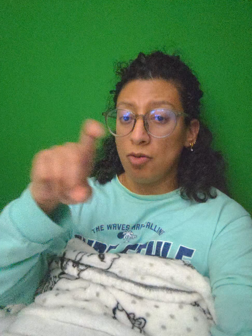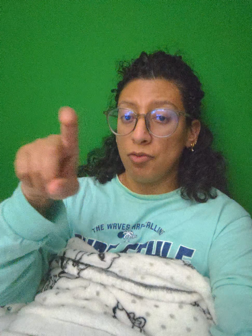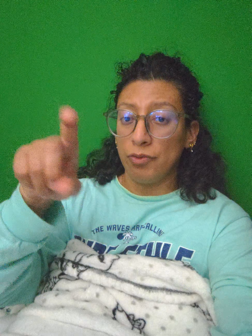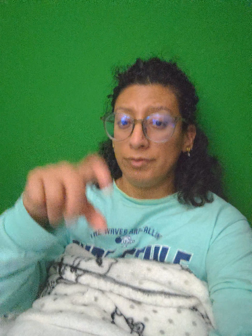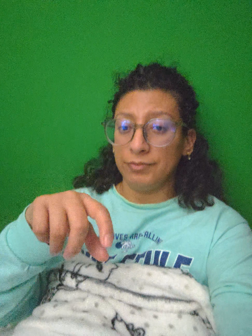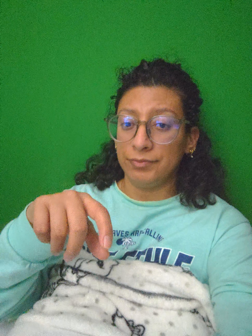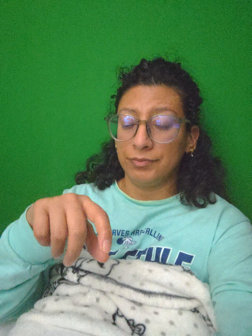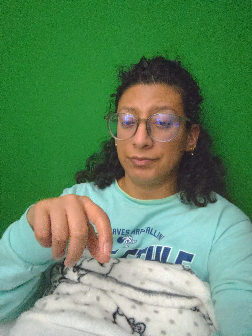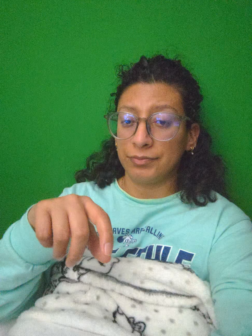closet